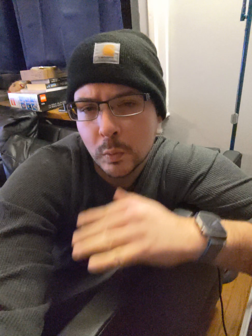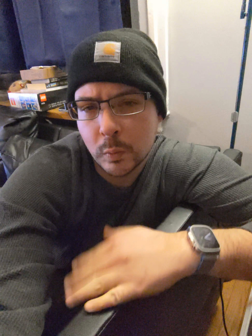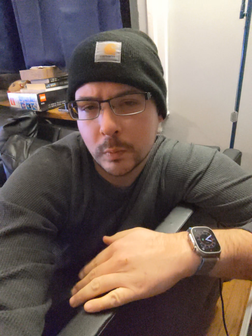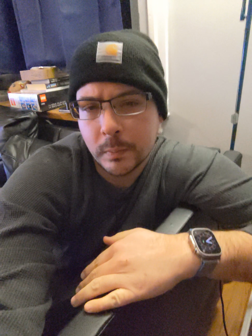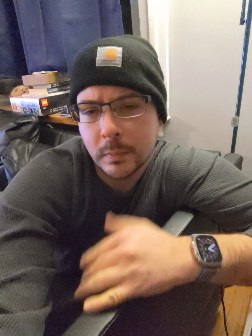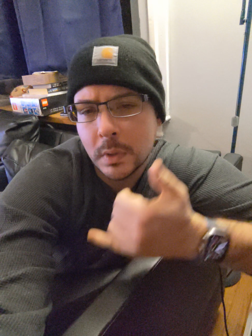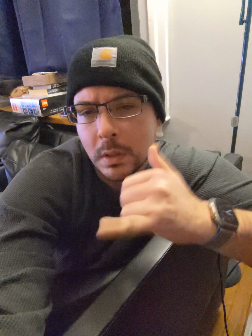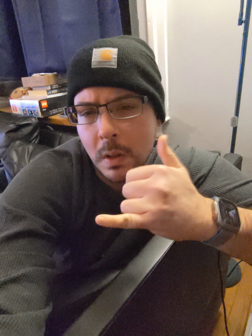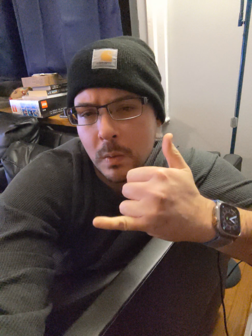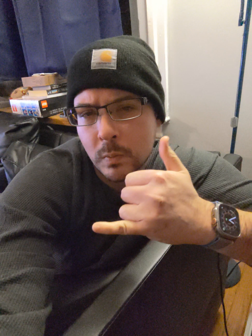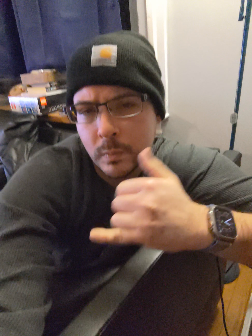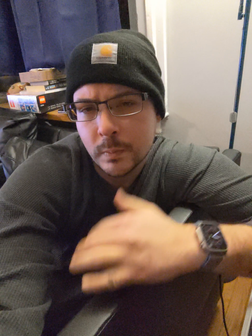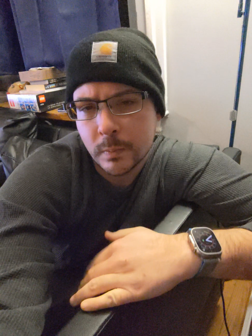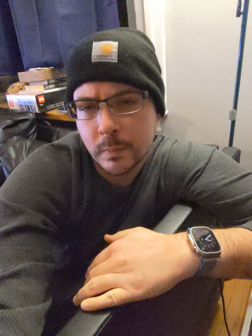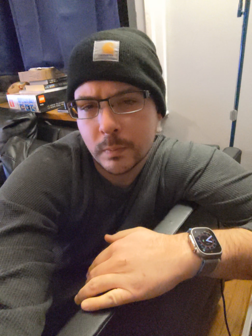yellow